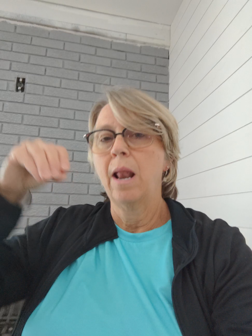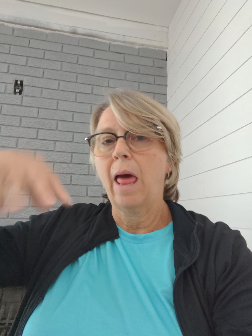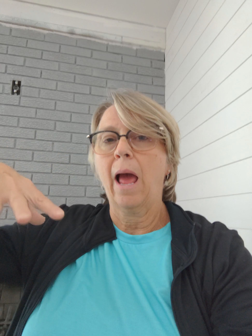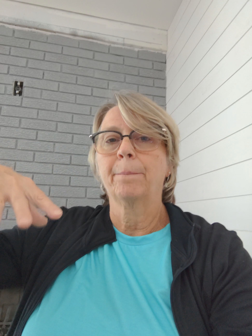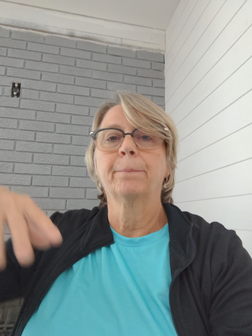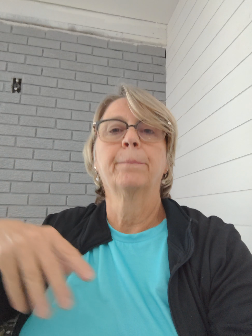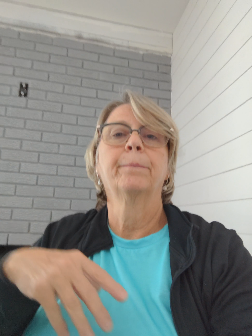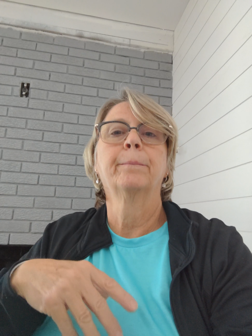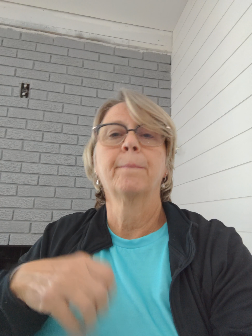lamp